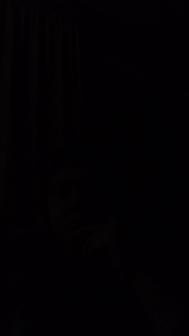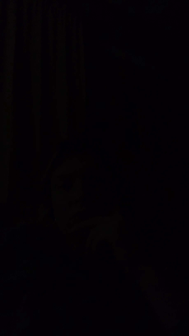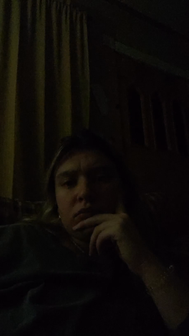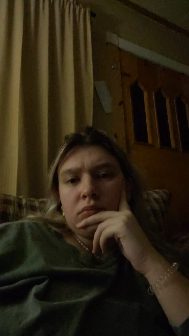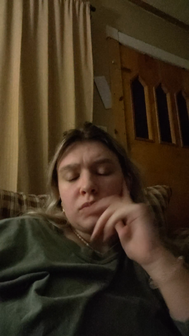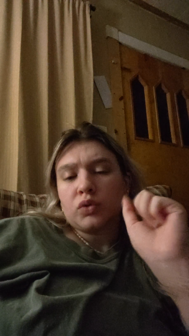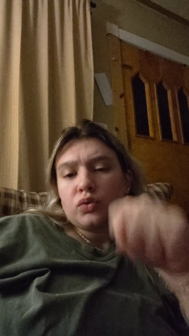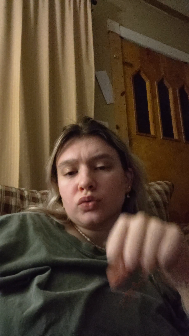could